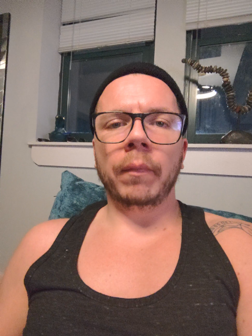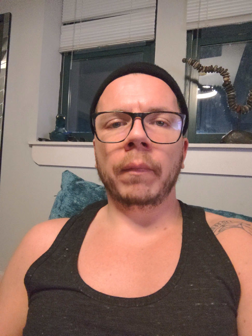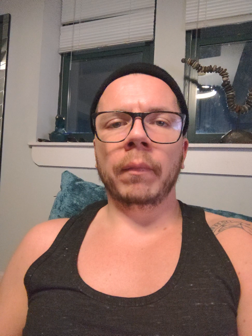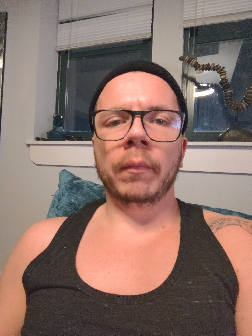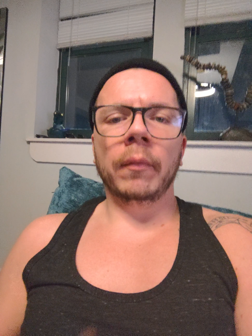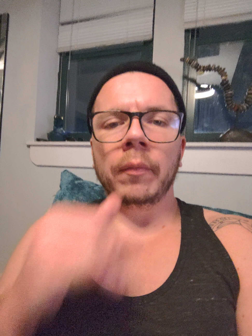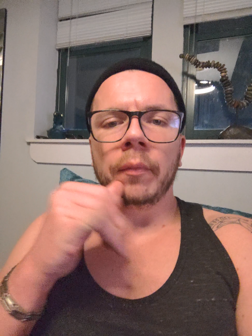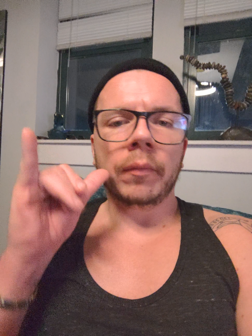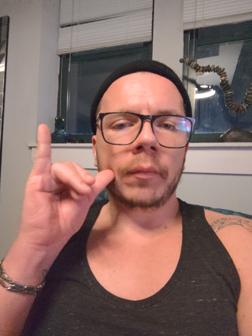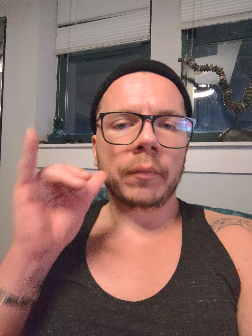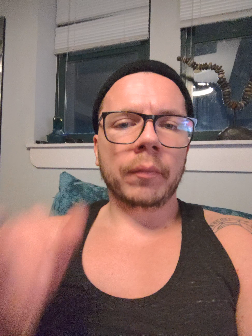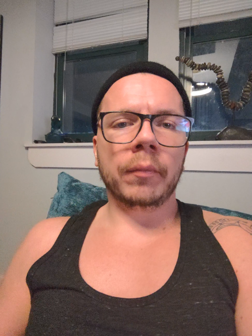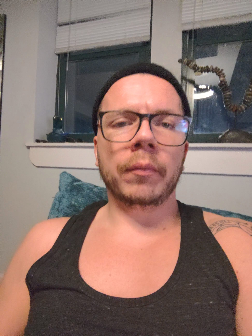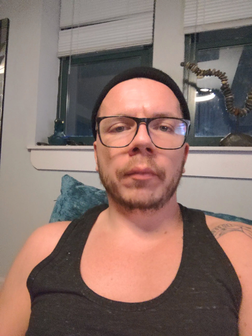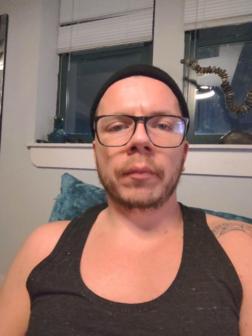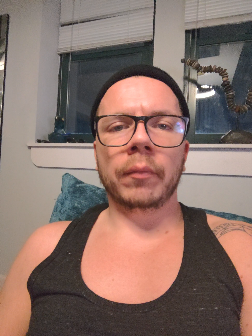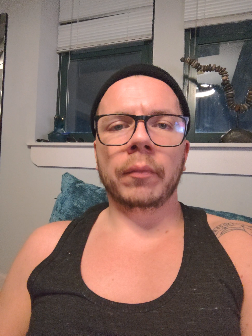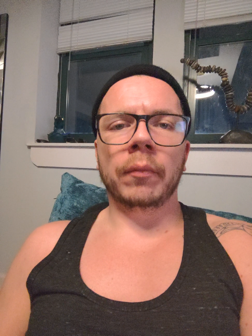yesterday